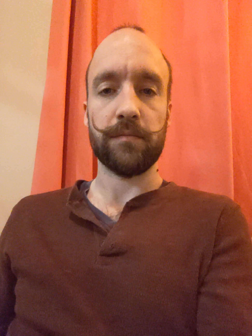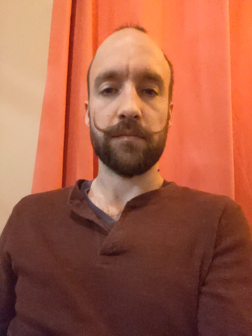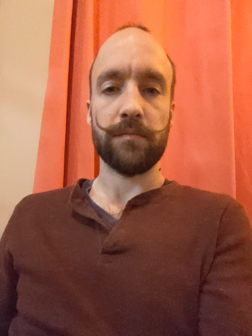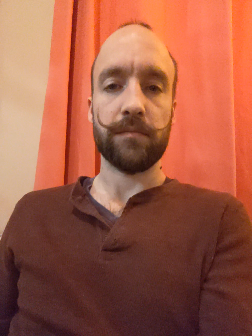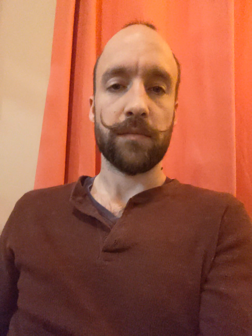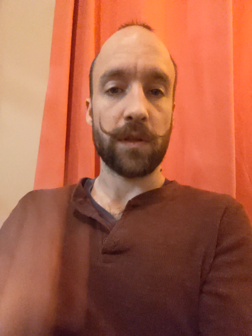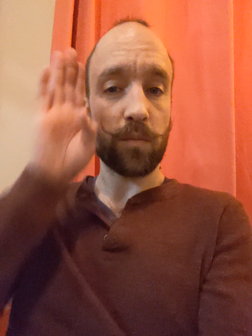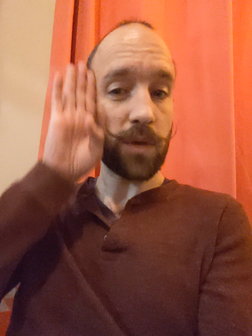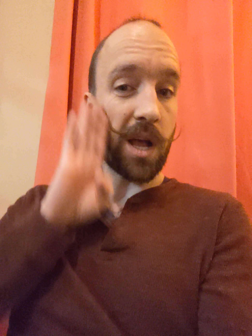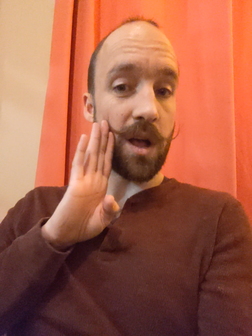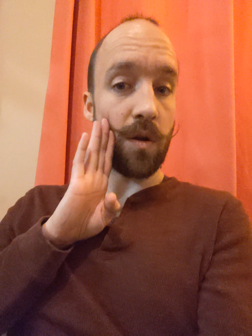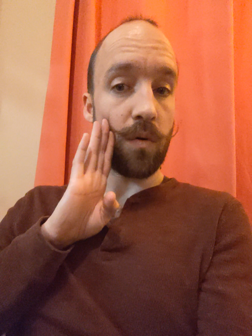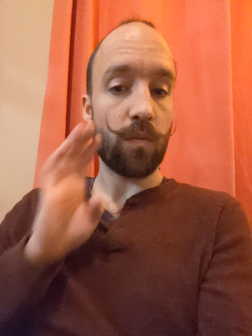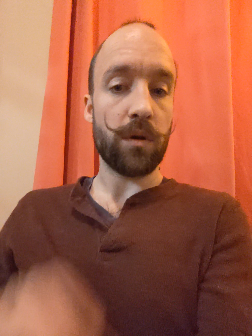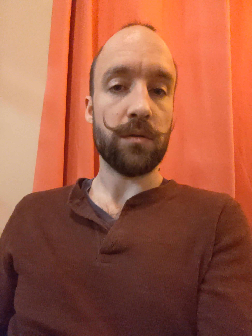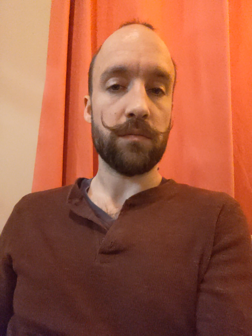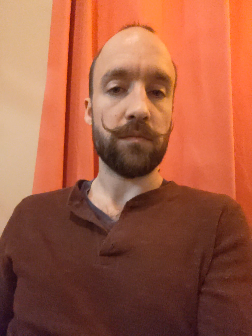brown